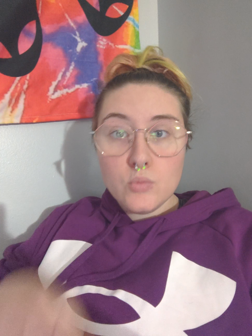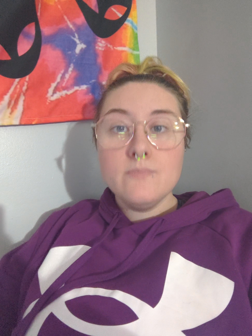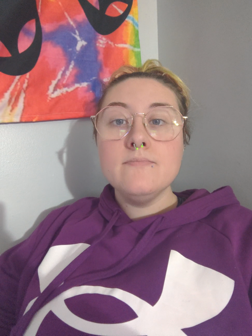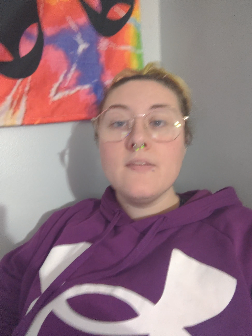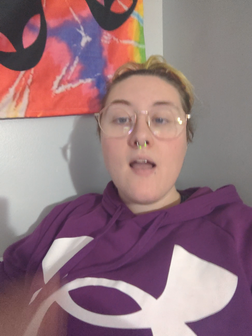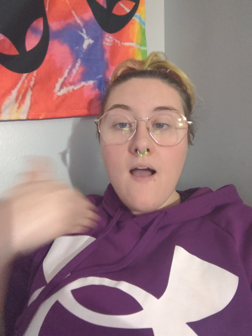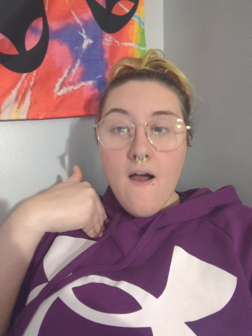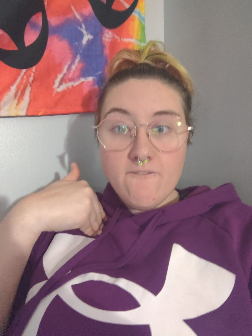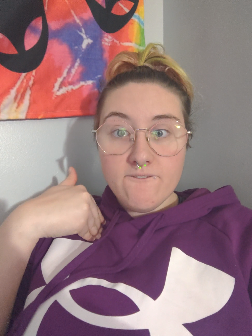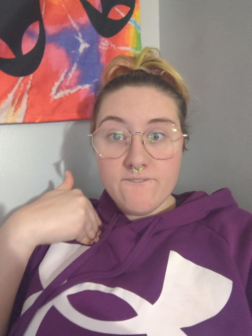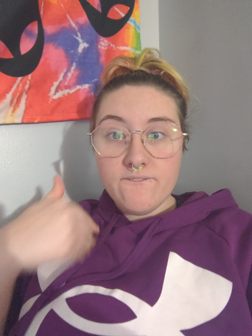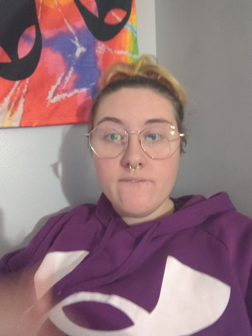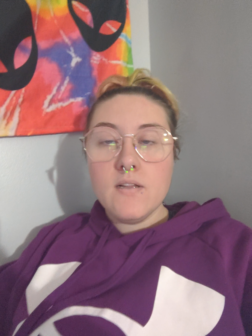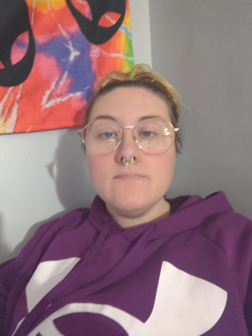have